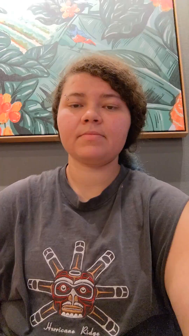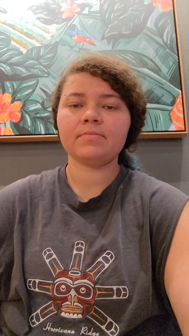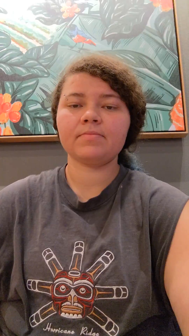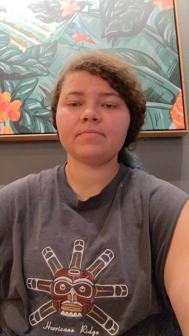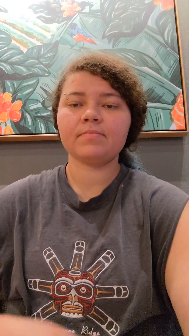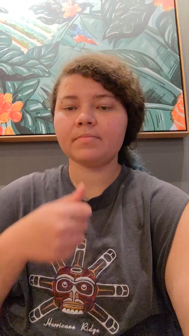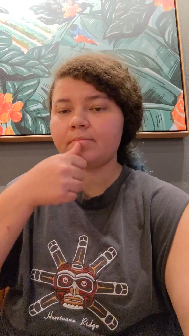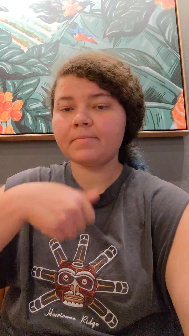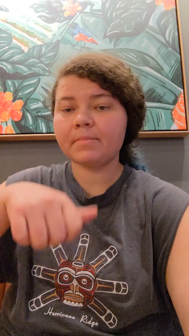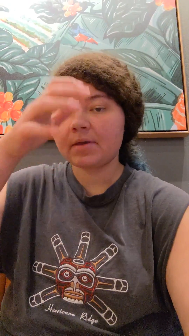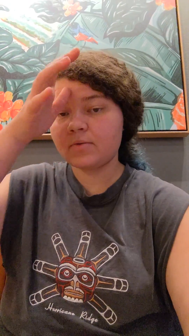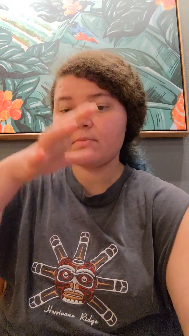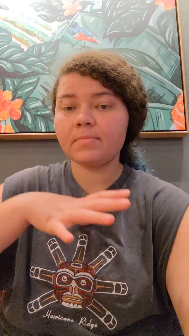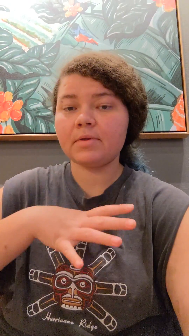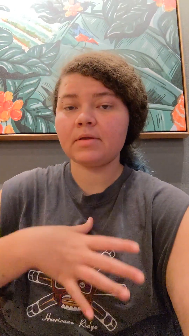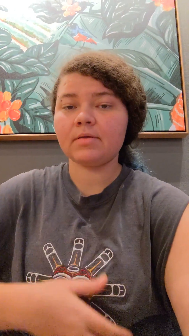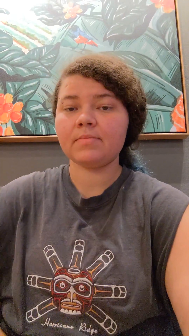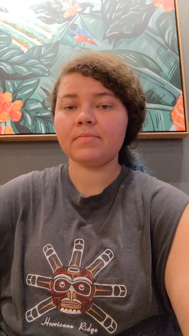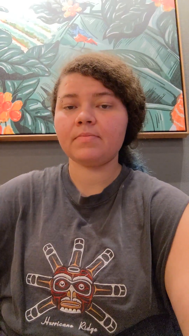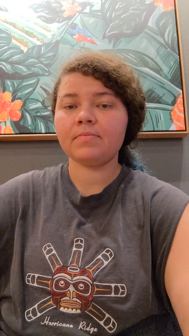mailman